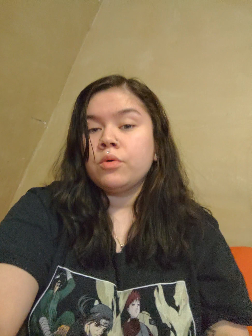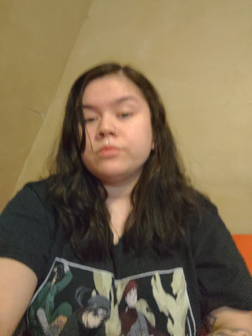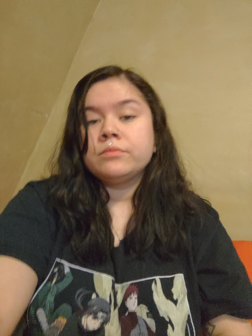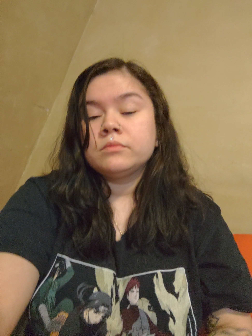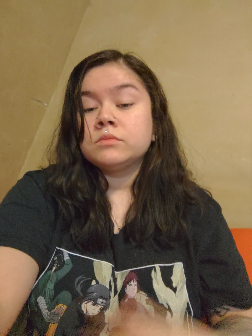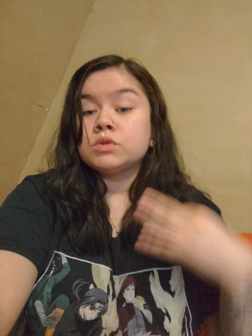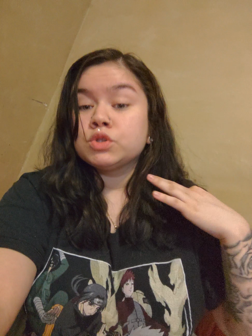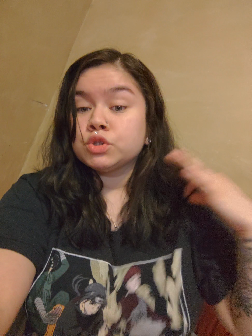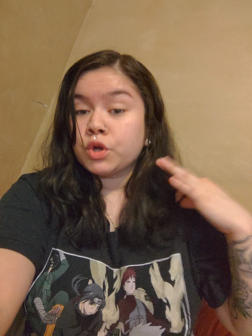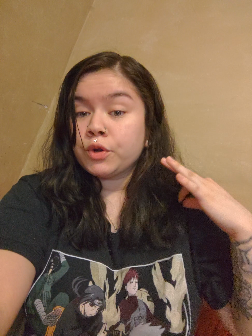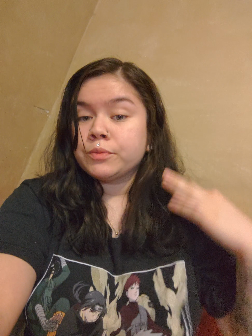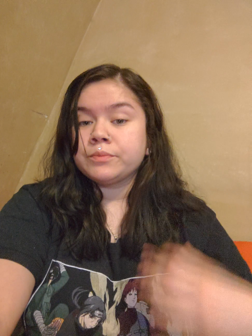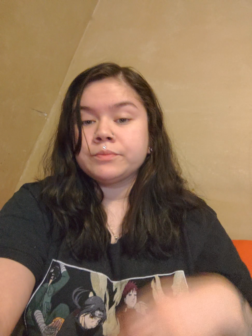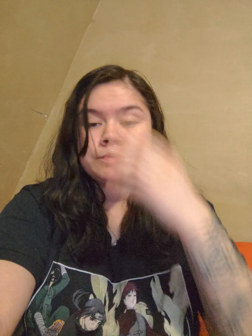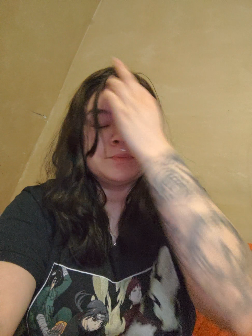shirt